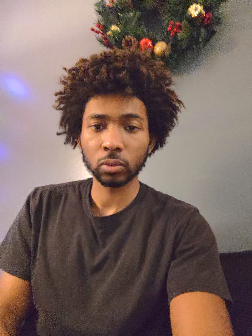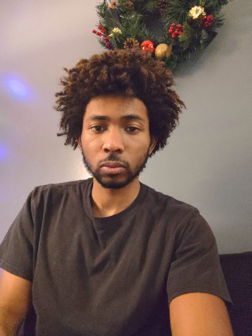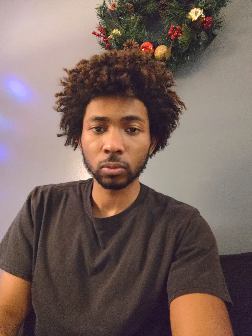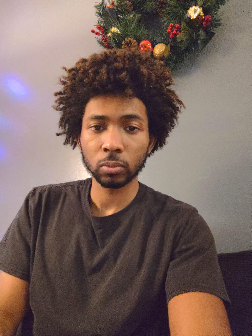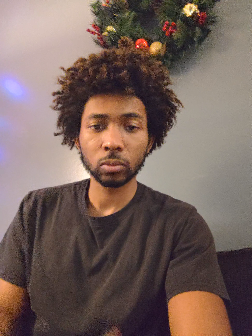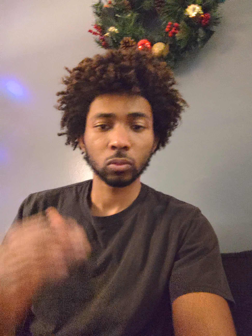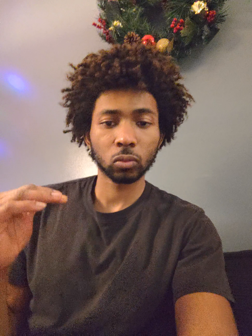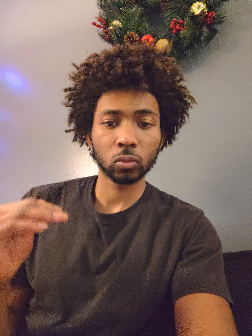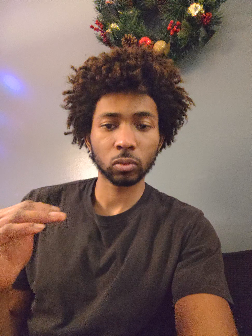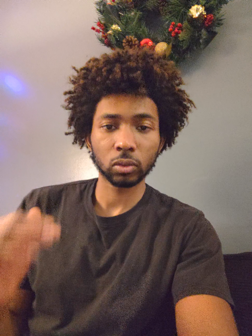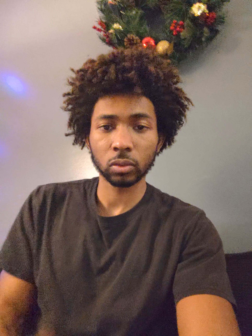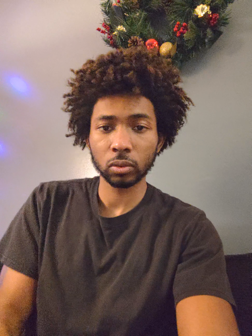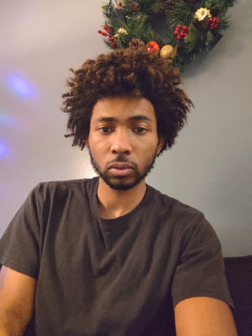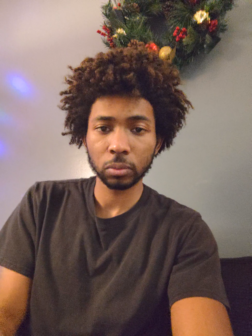child